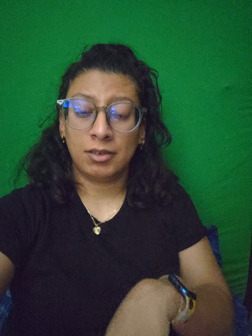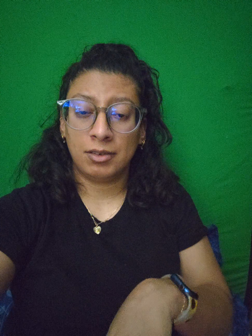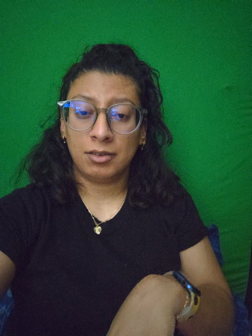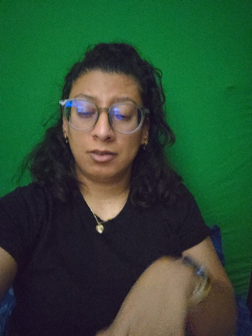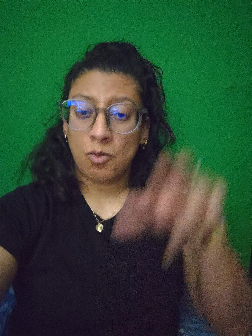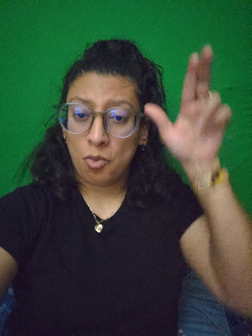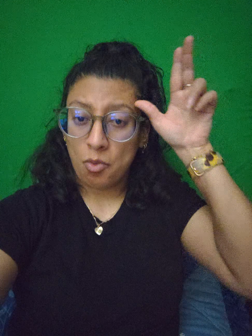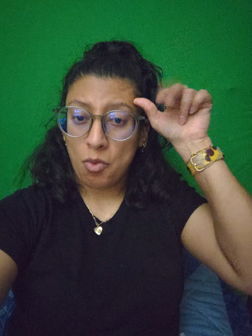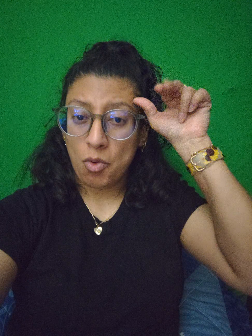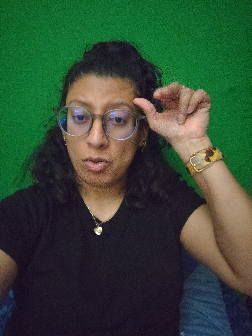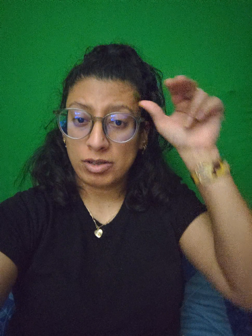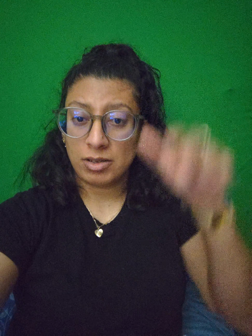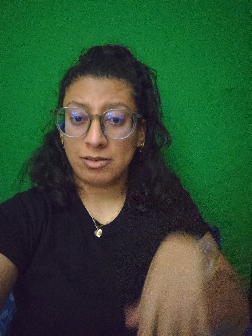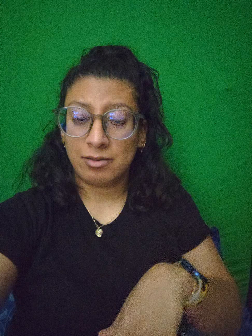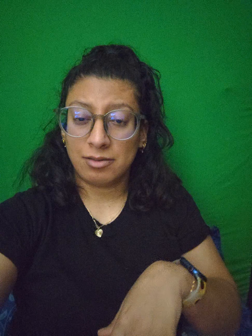horse